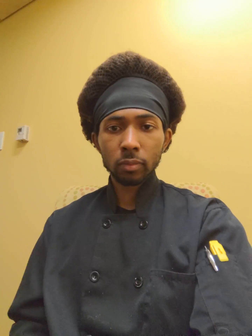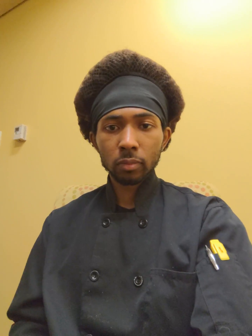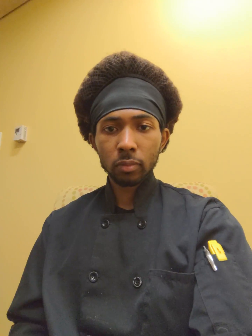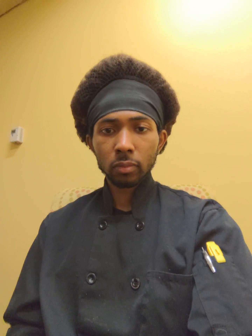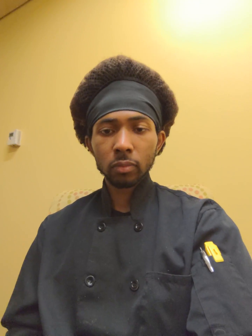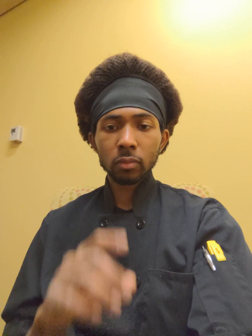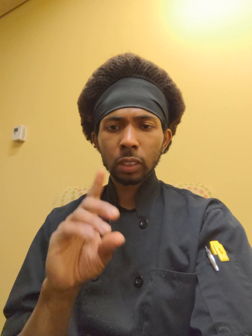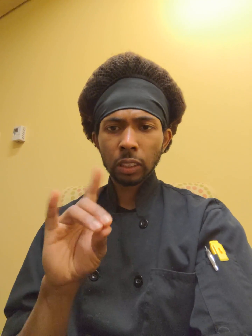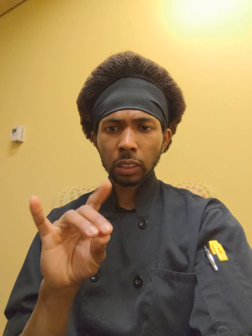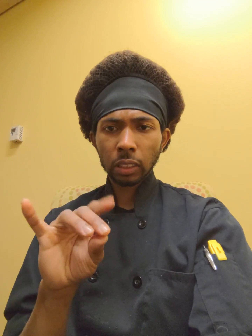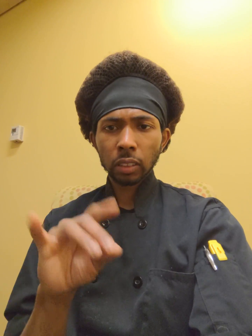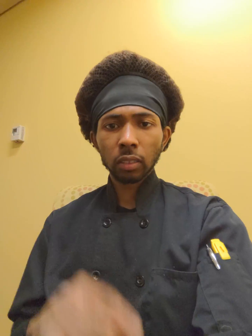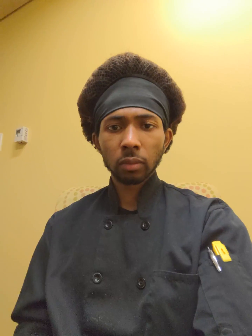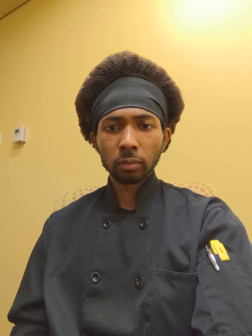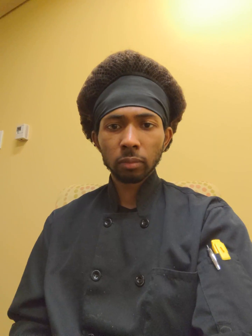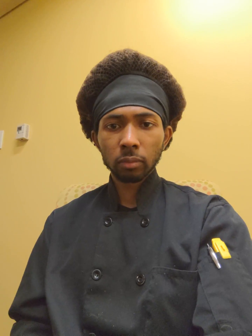did